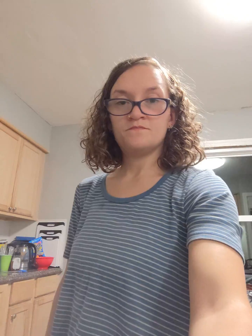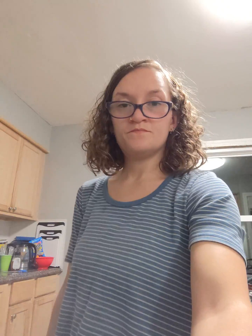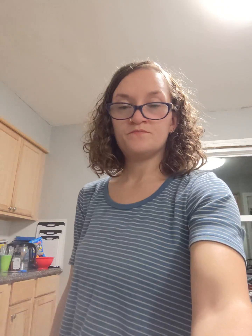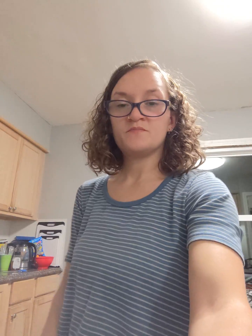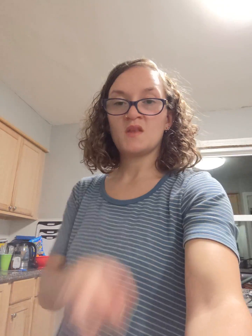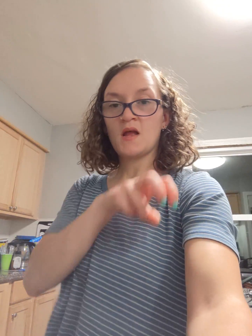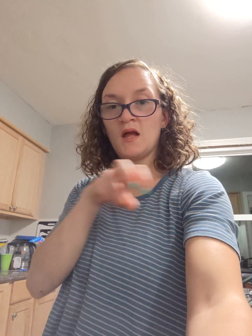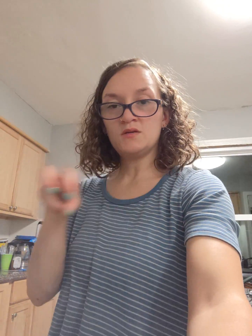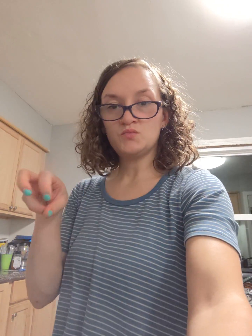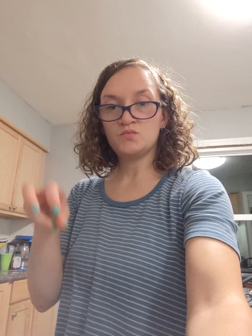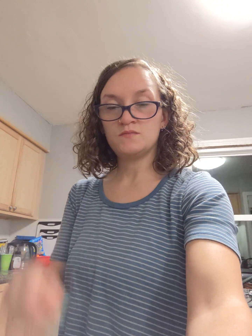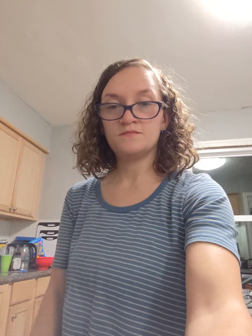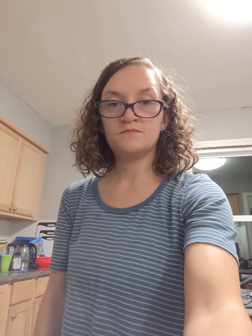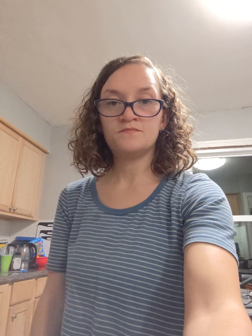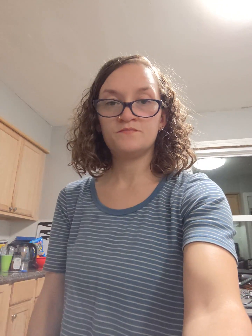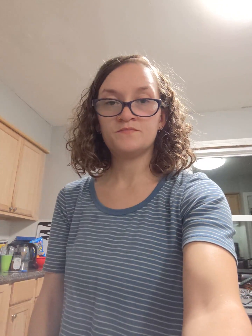couch